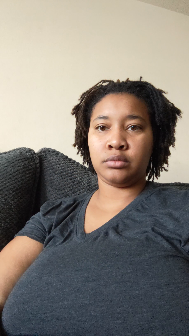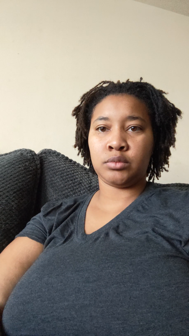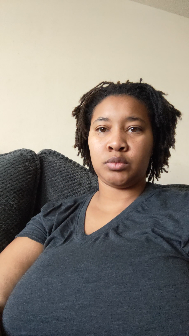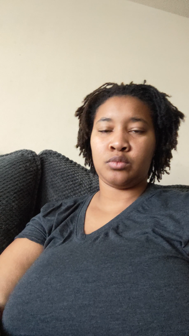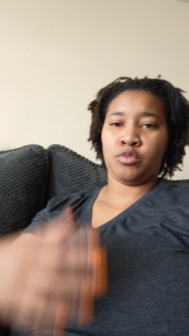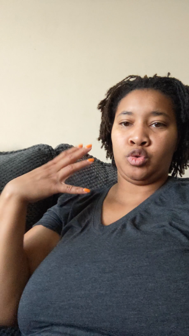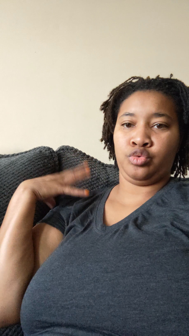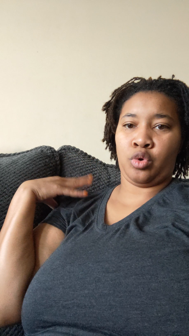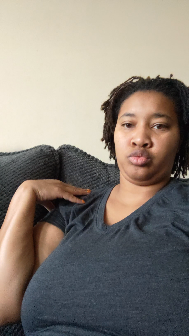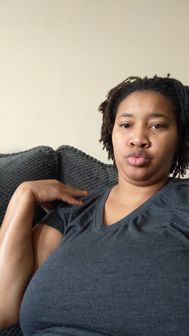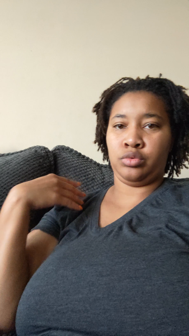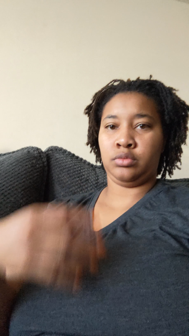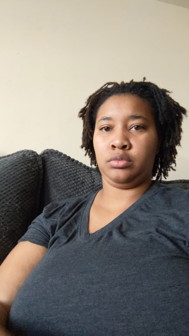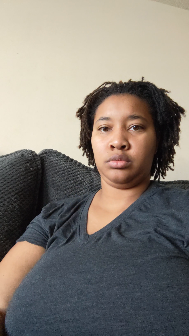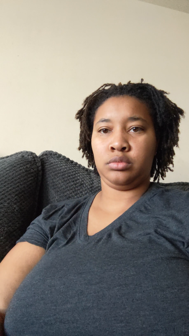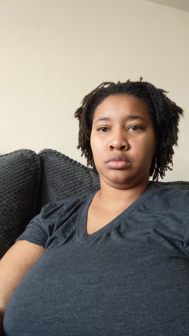shoulder